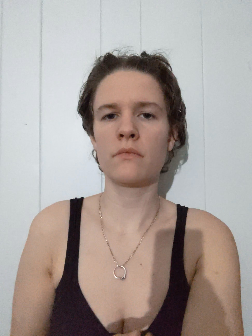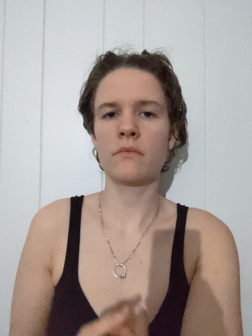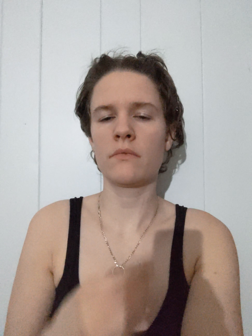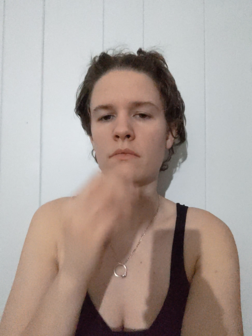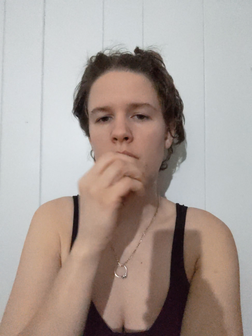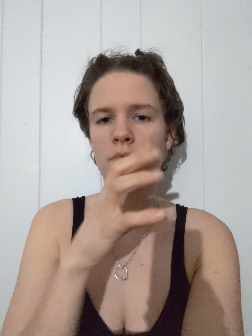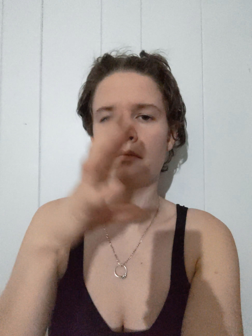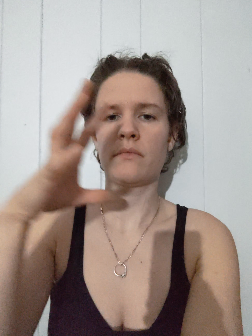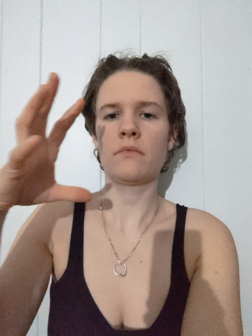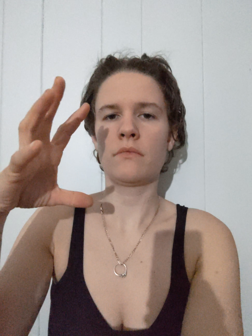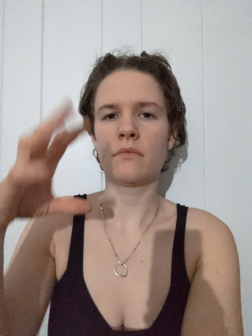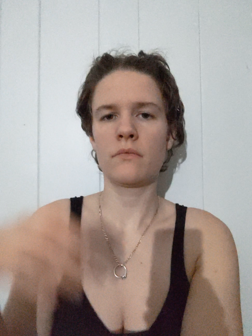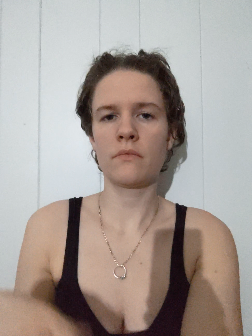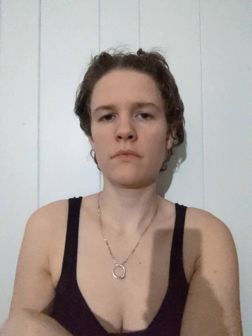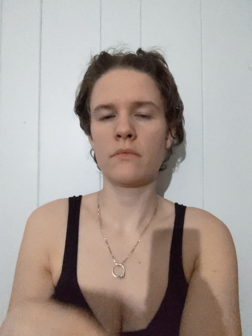balloon